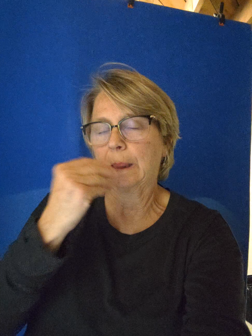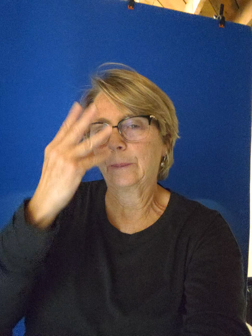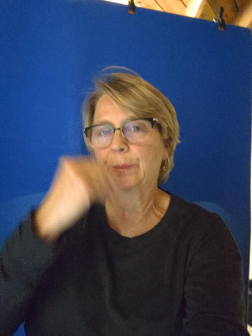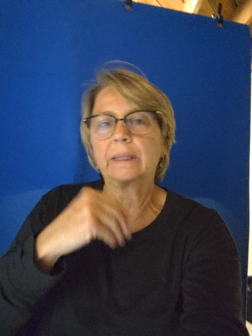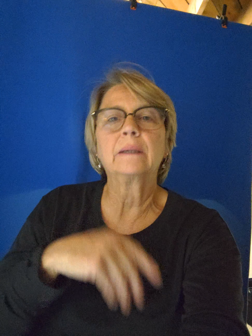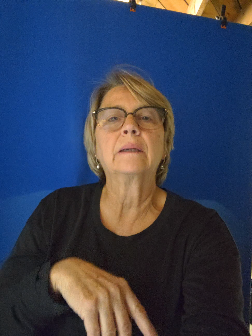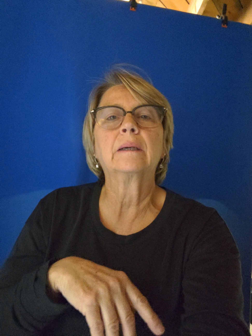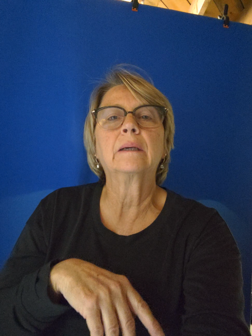sleepy